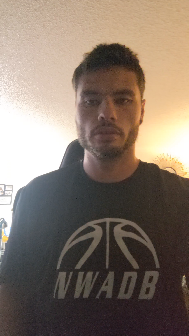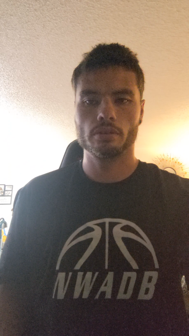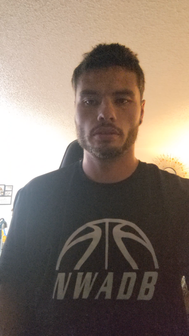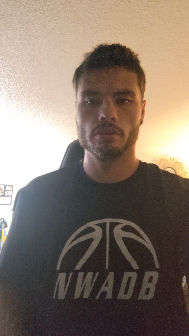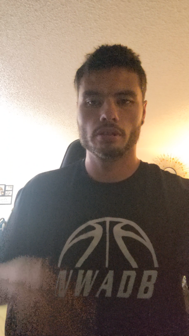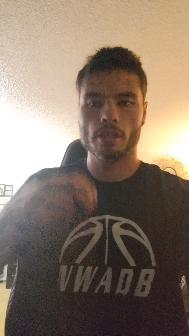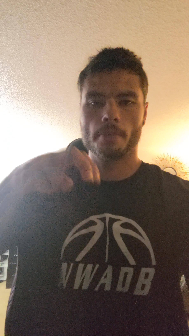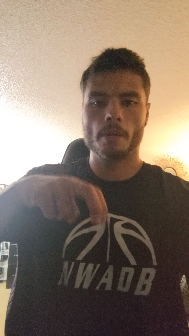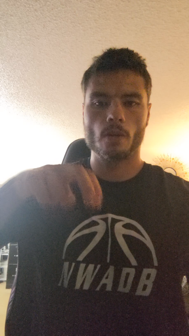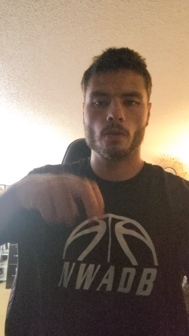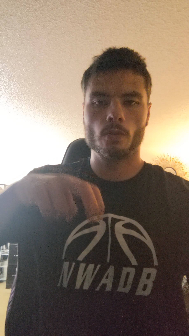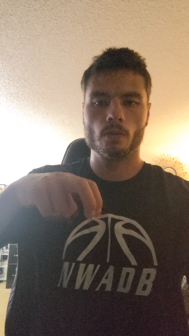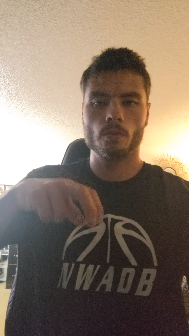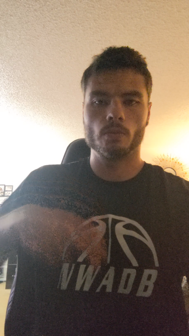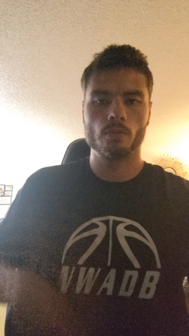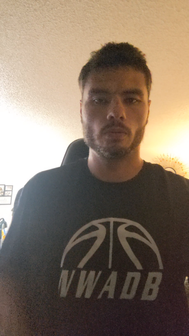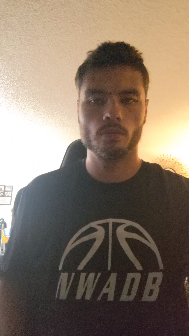potato